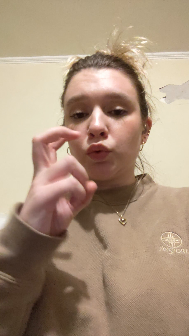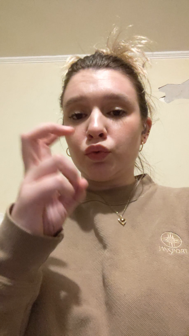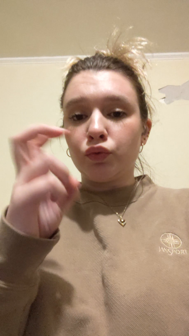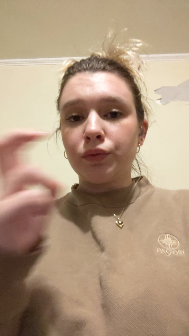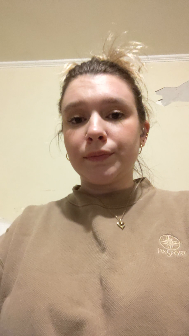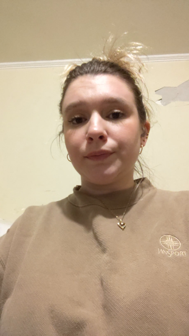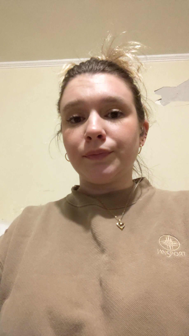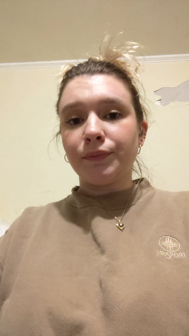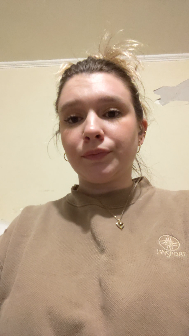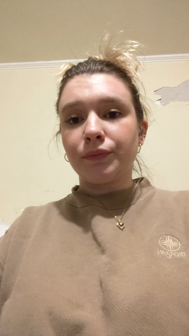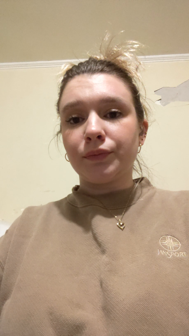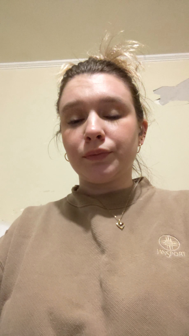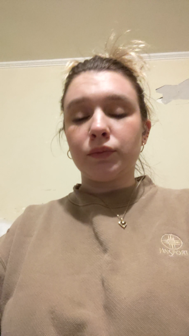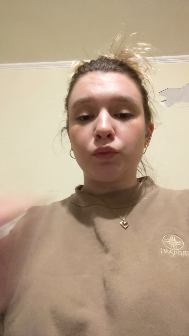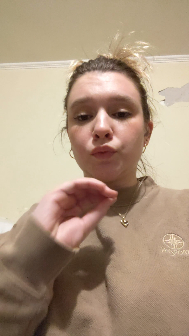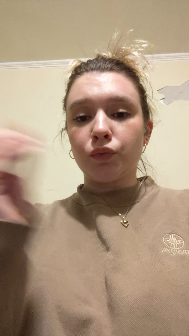none